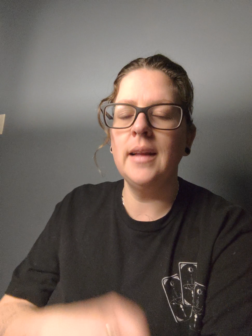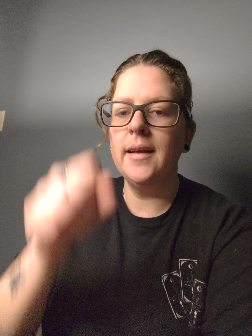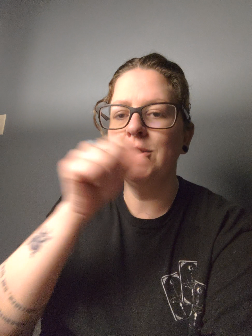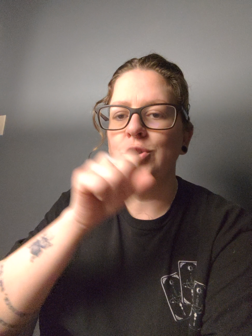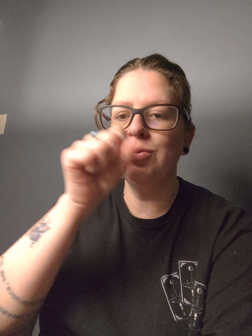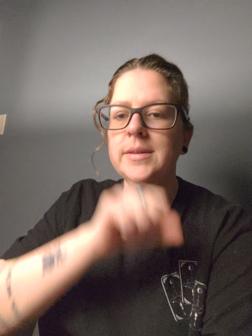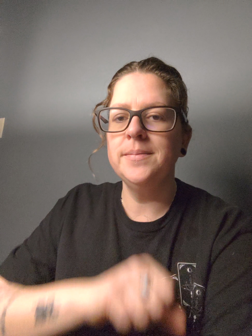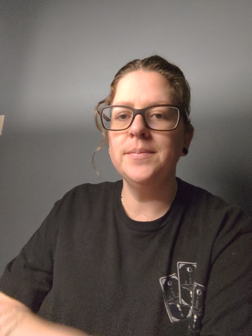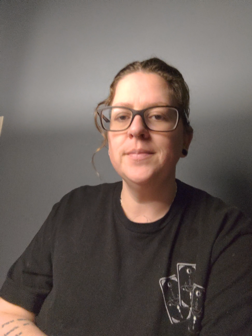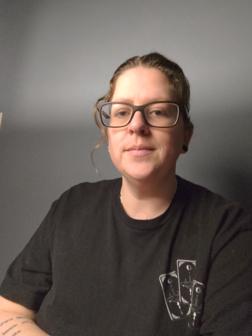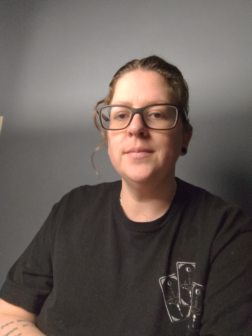ice cream